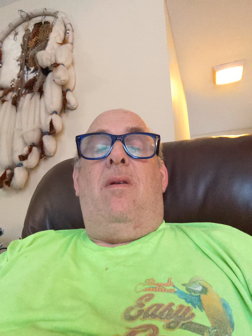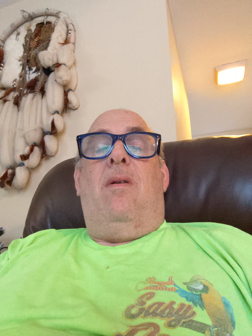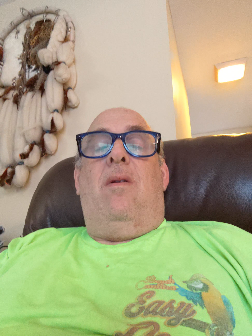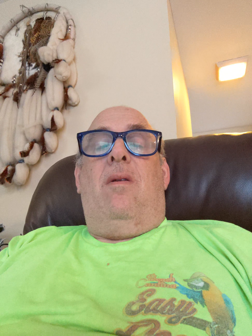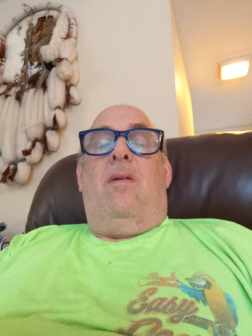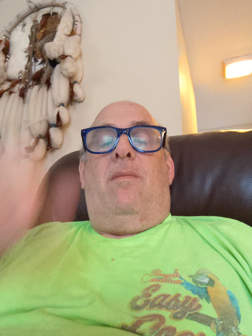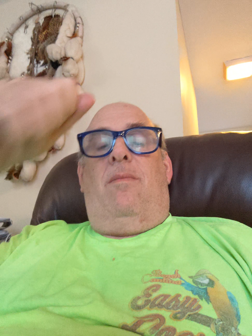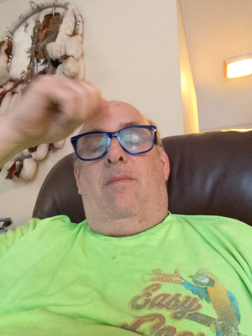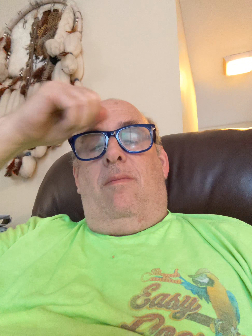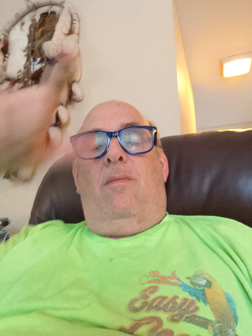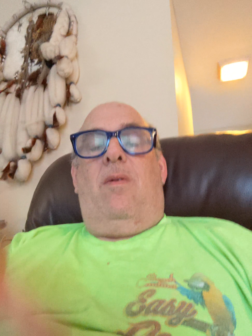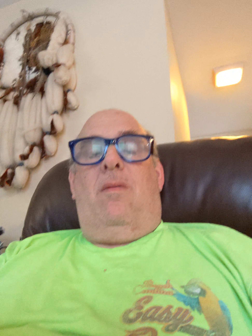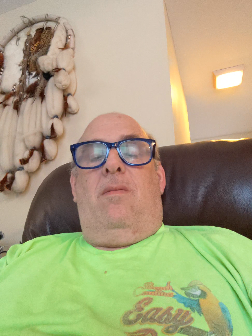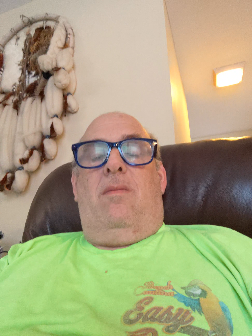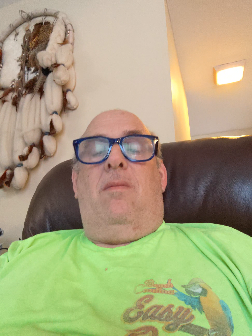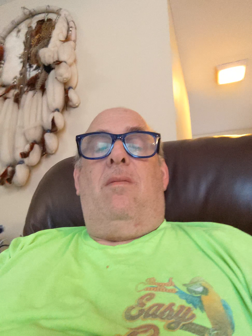brother